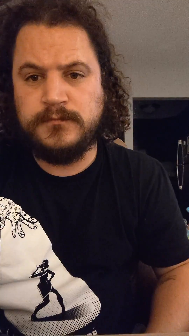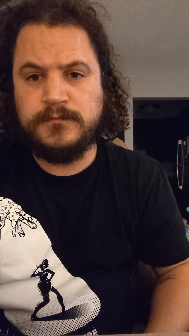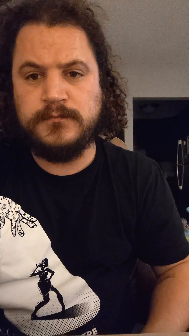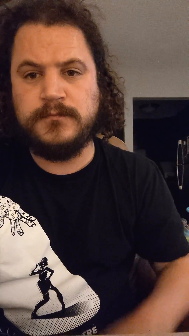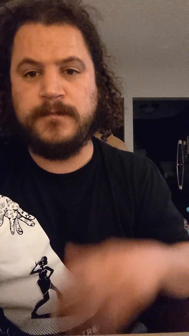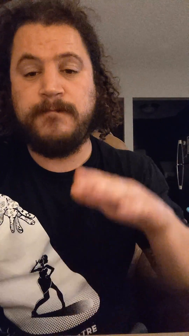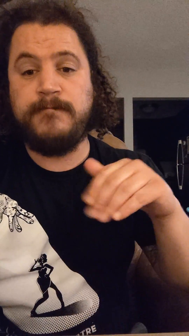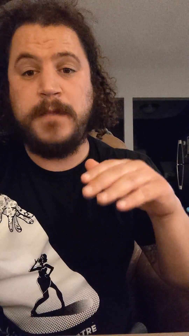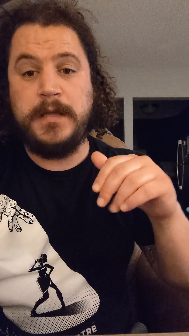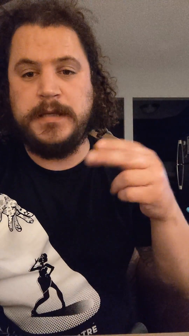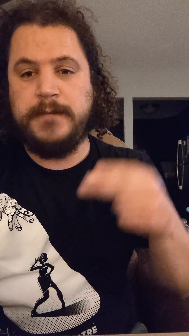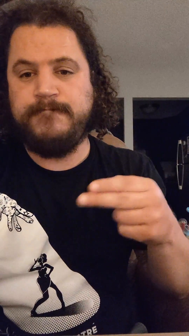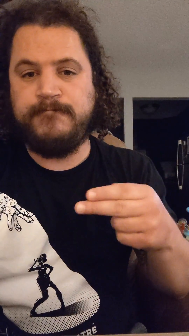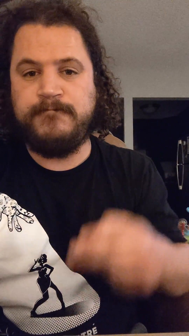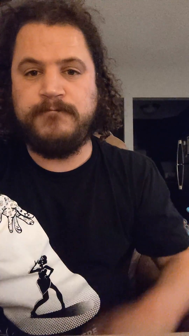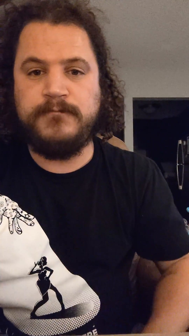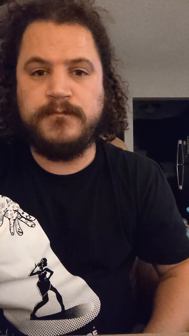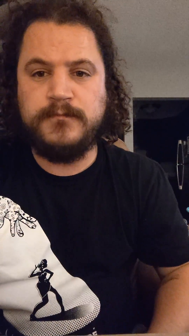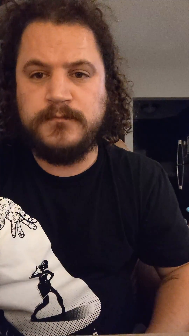pet's name